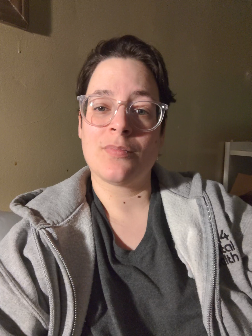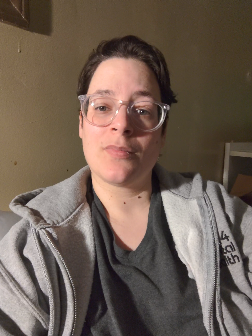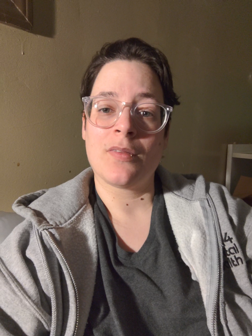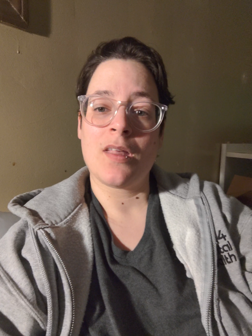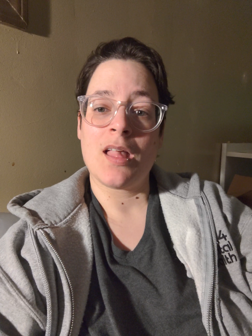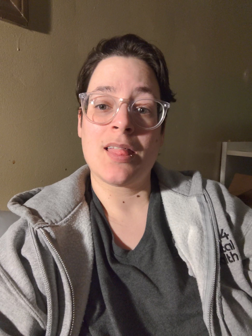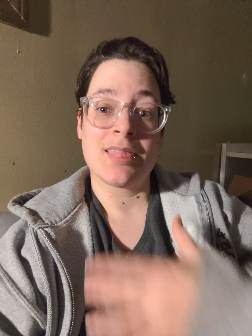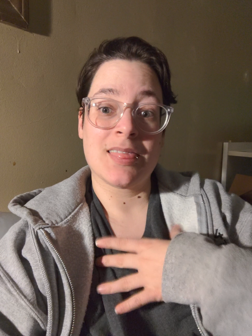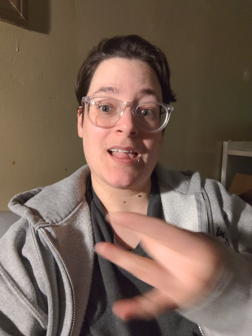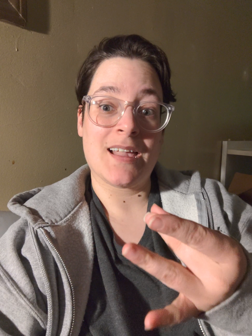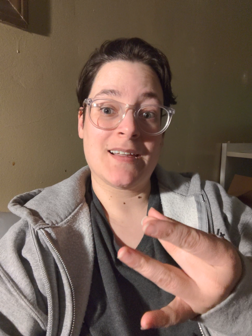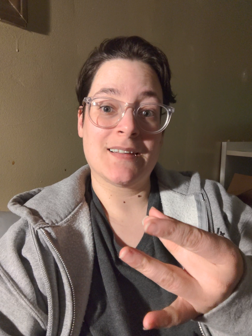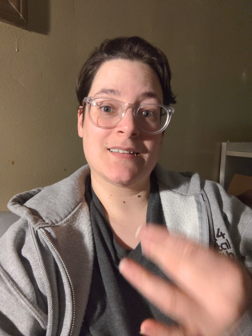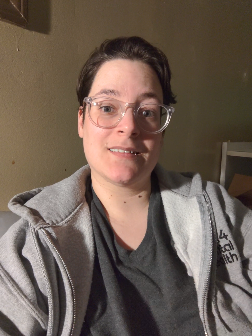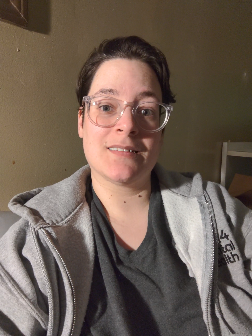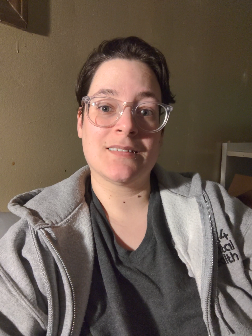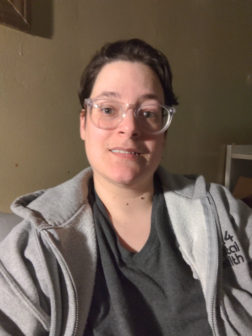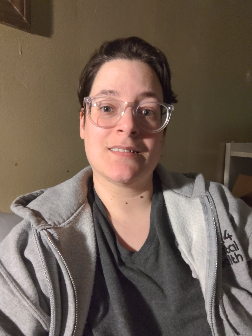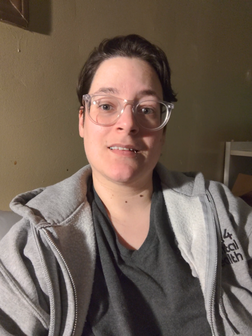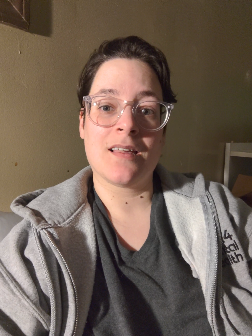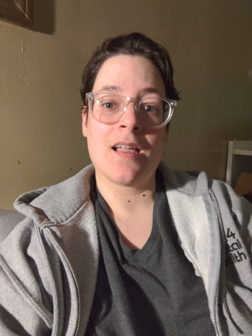like